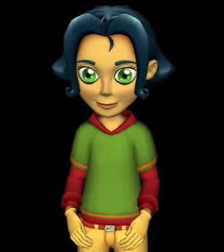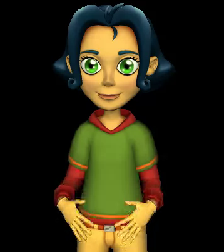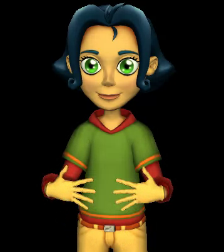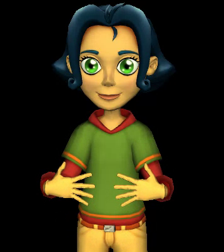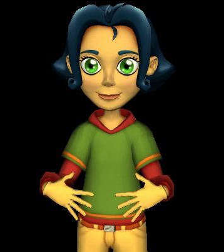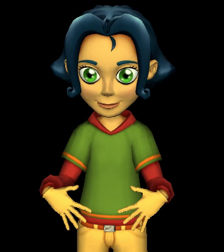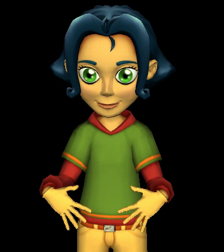تحقيق